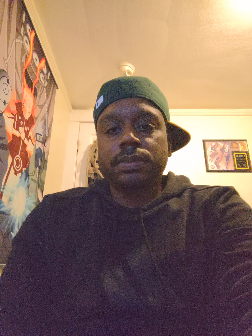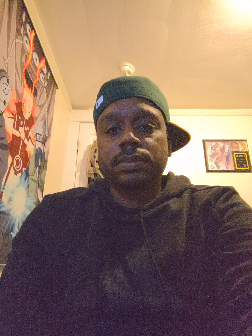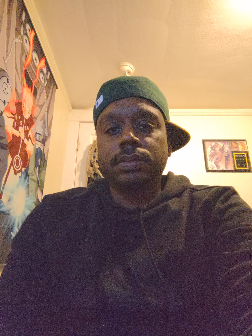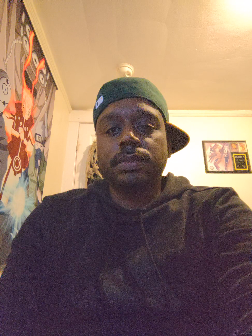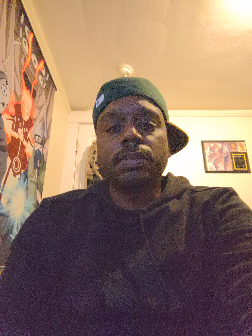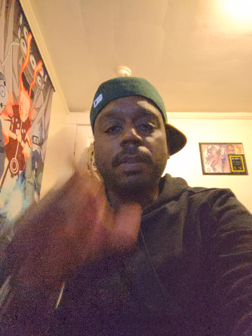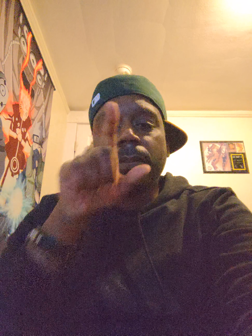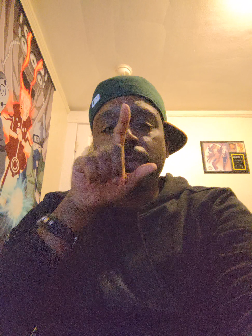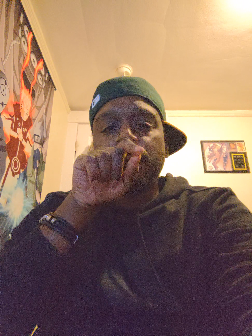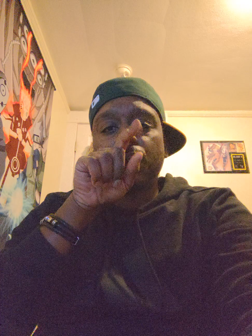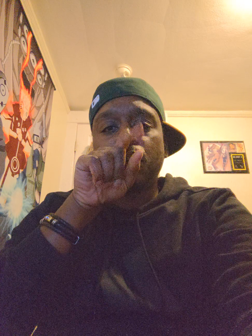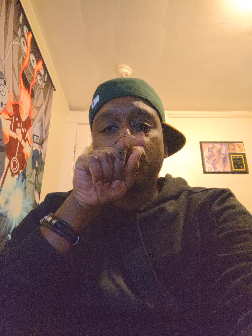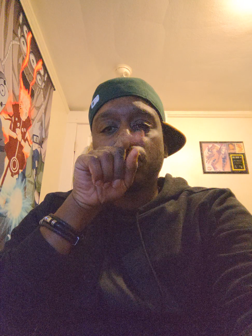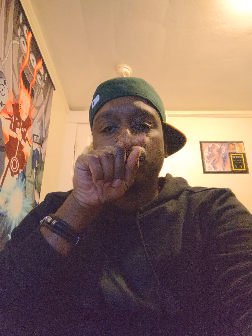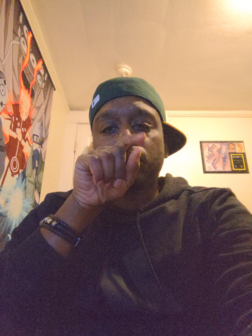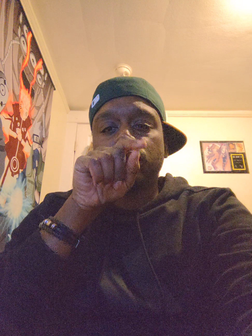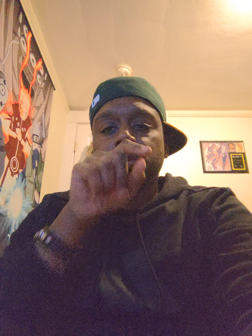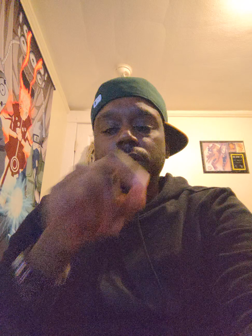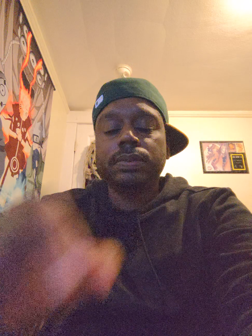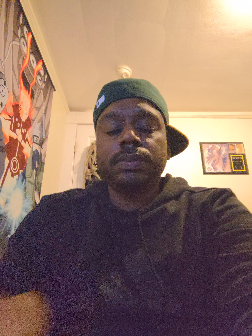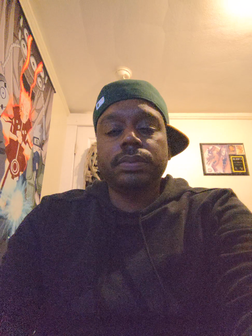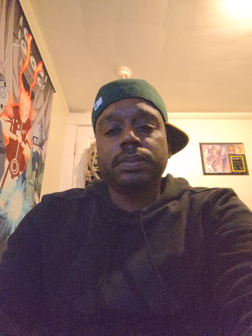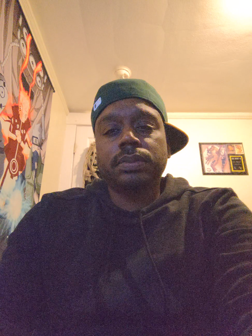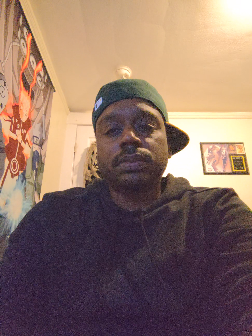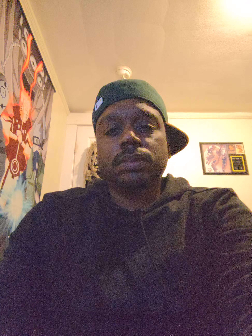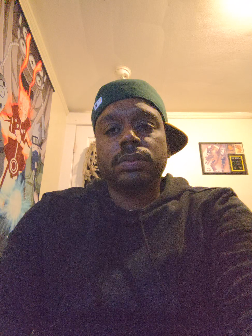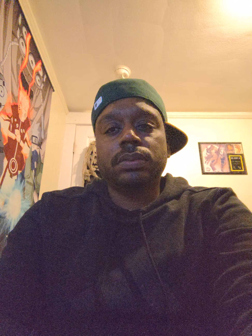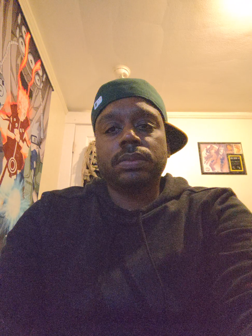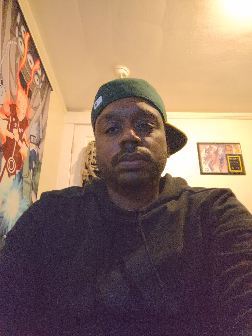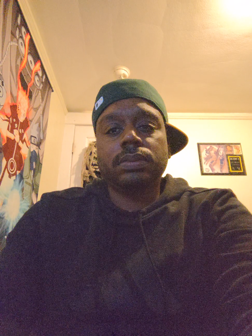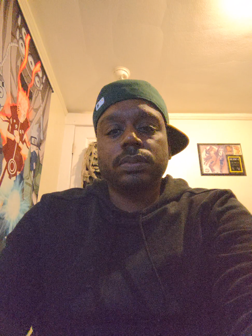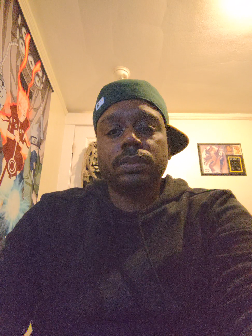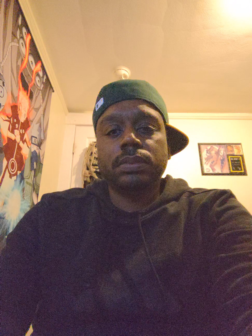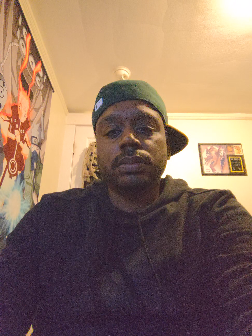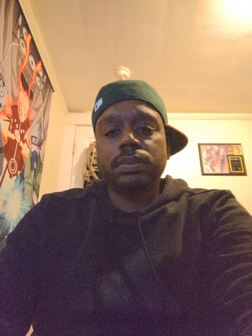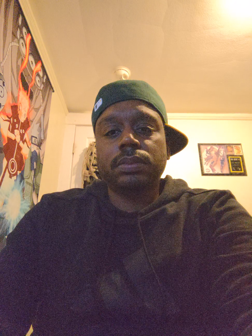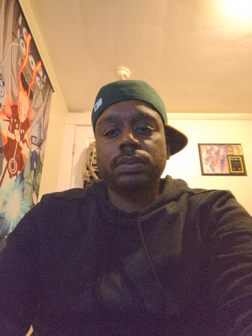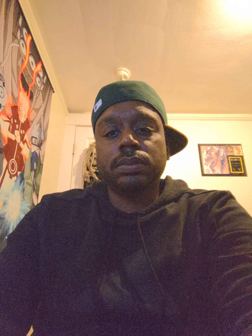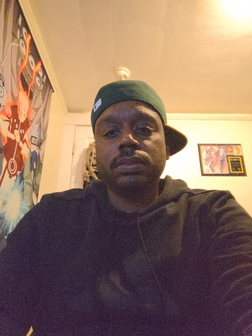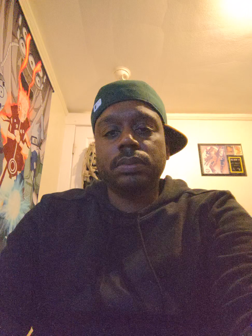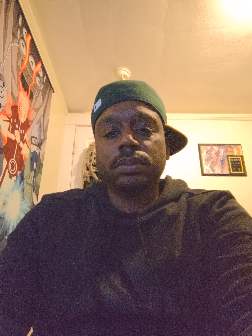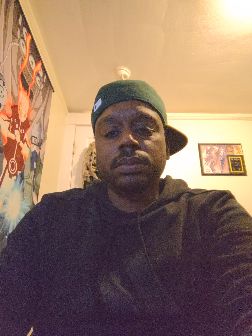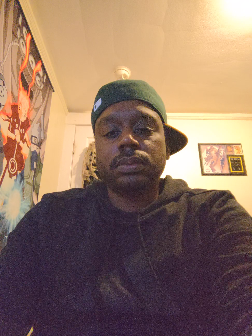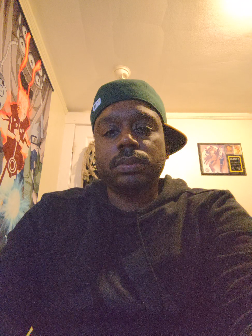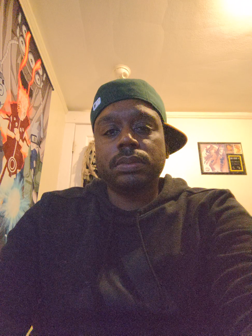bird